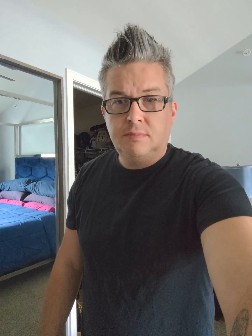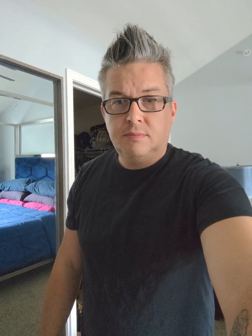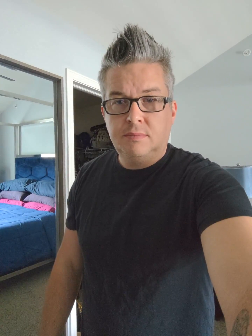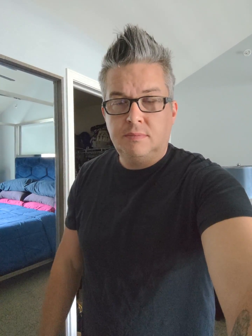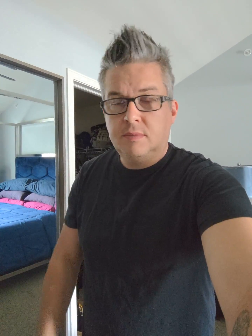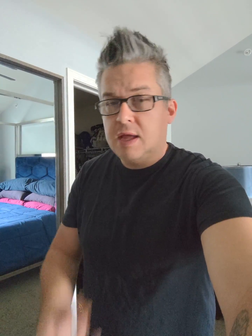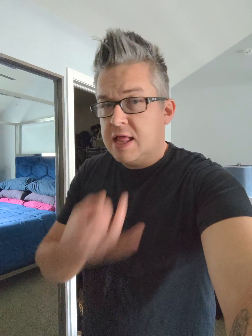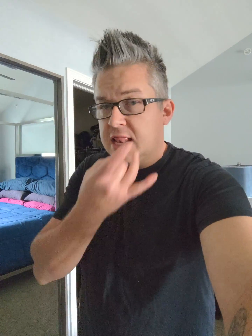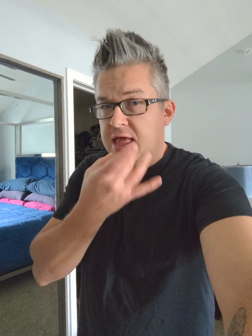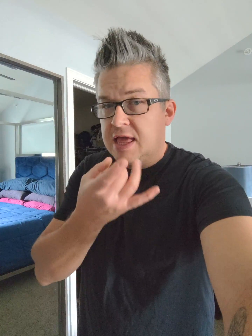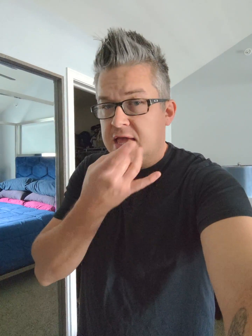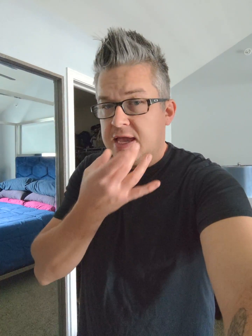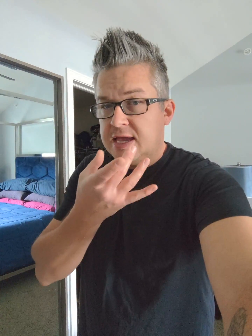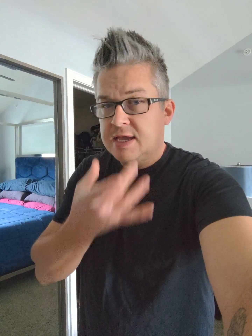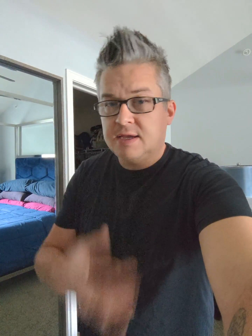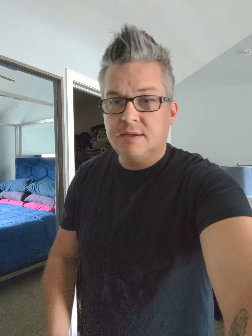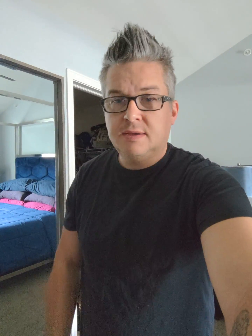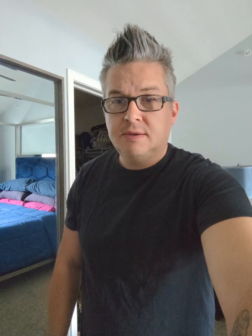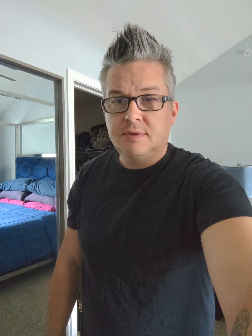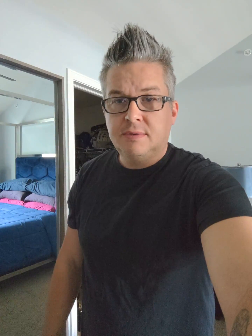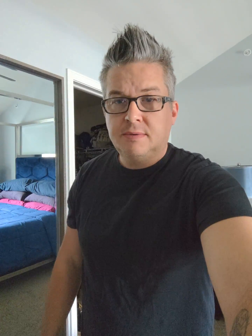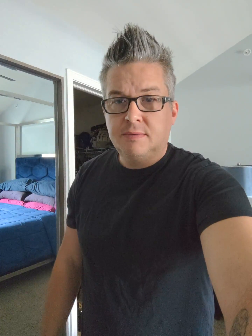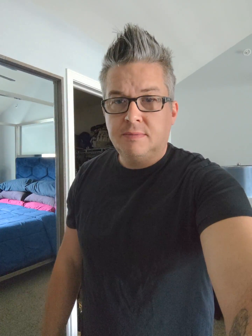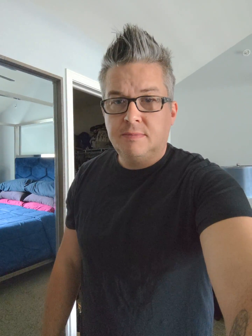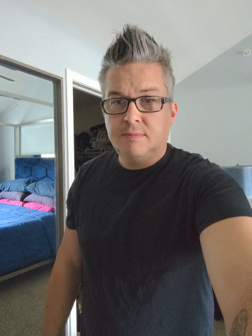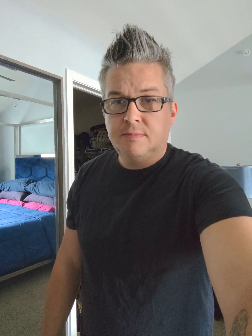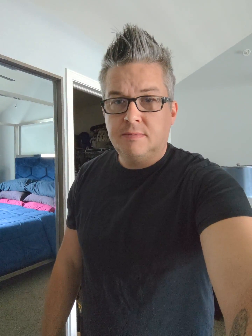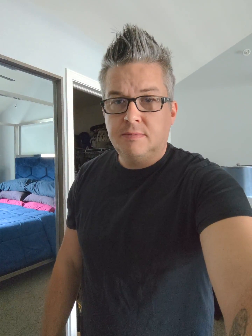light bulb